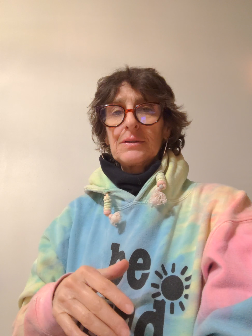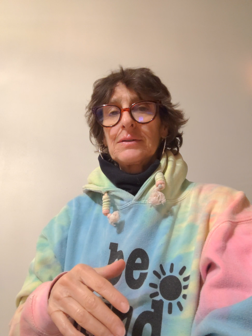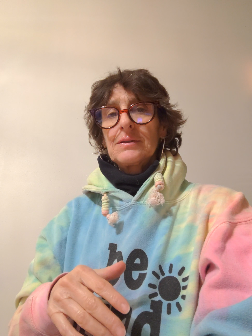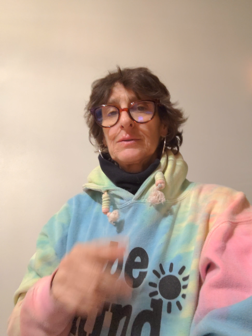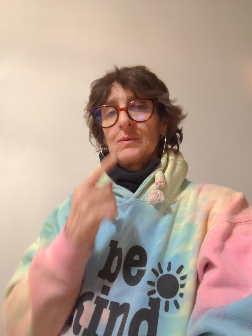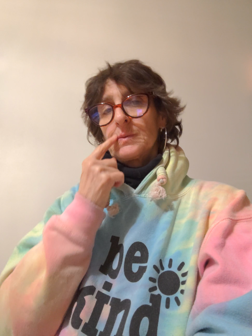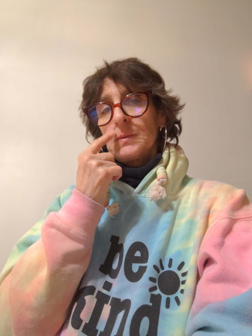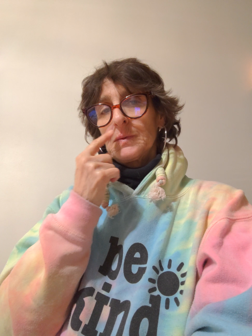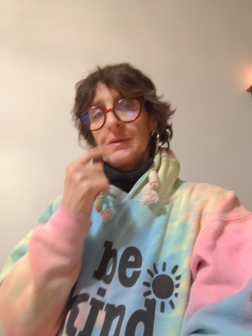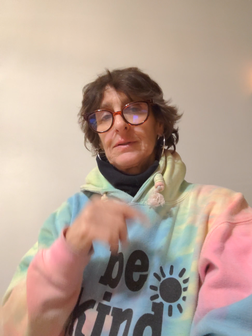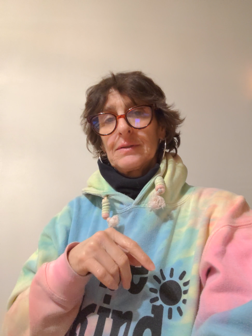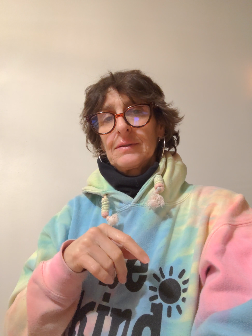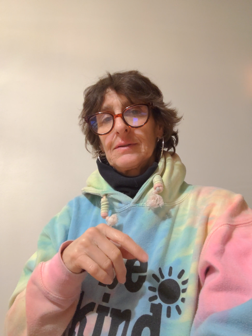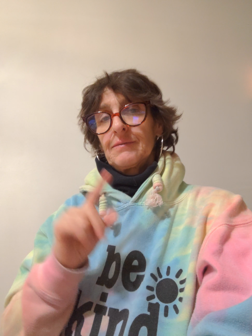tooth